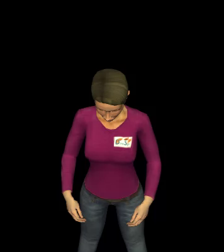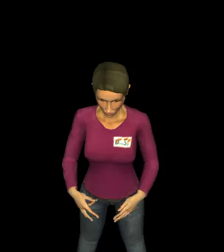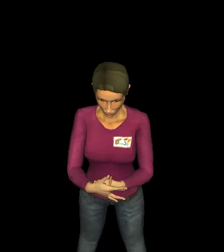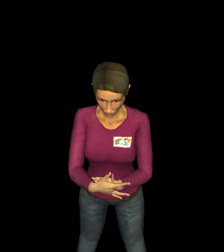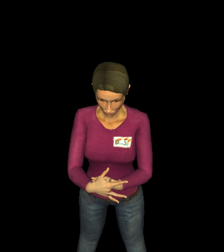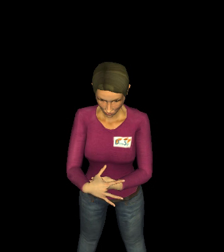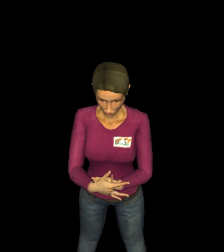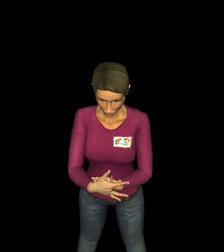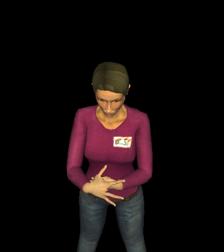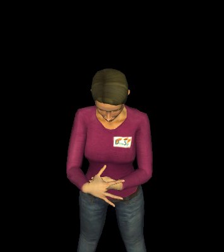تأخر